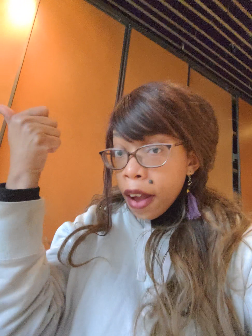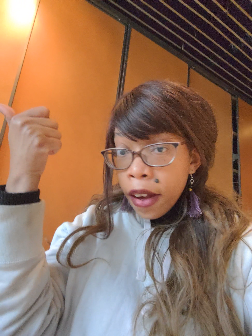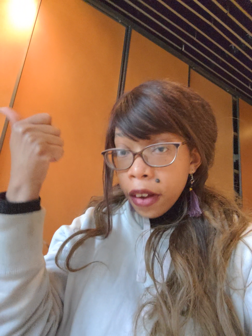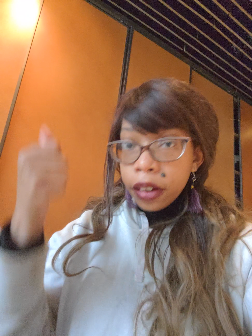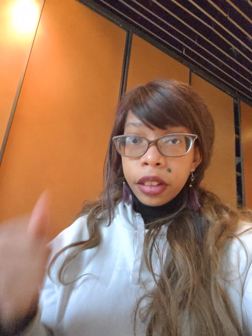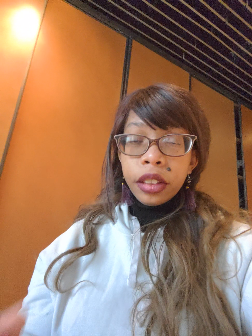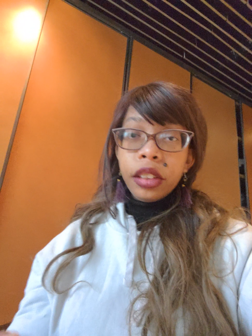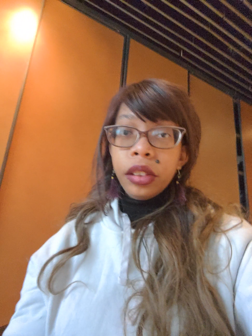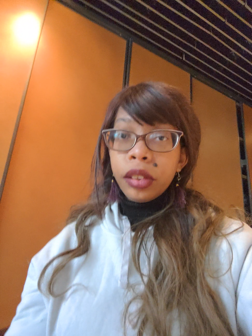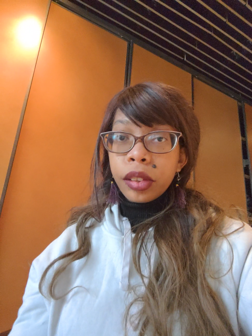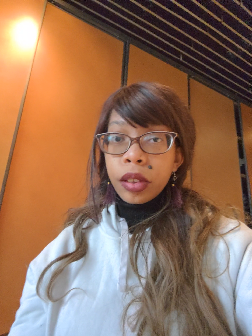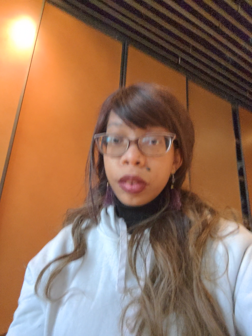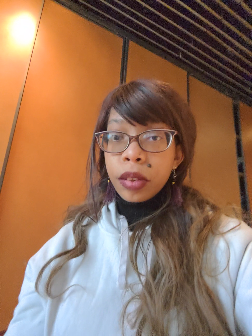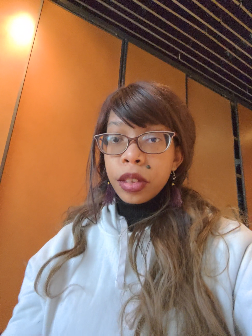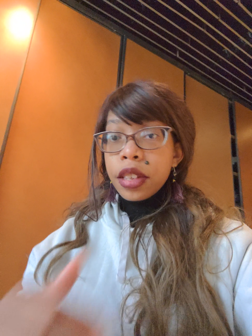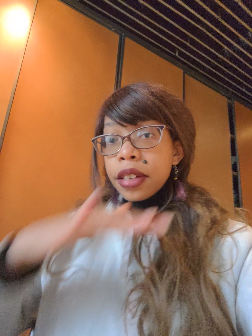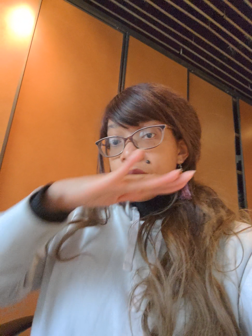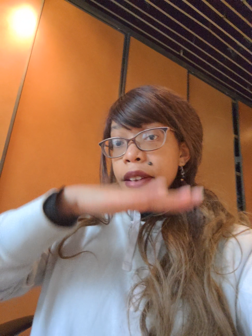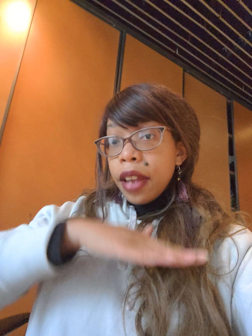table